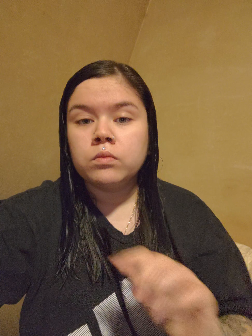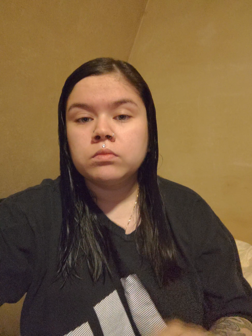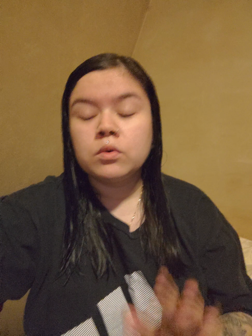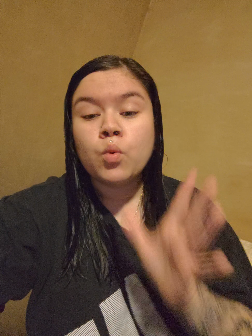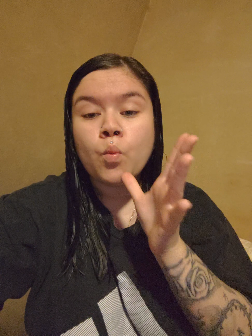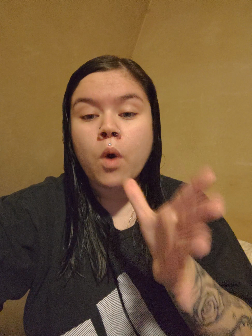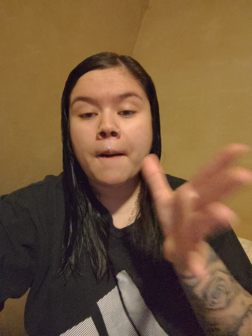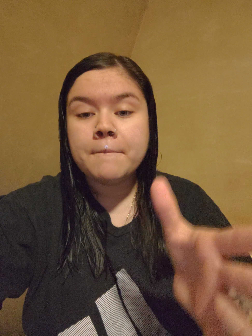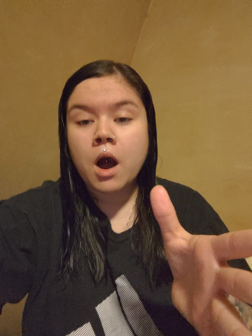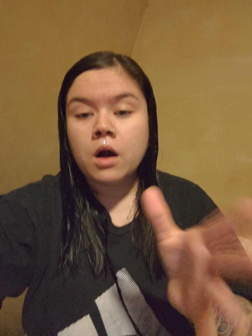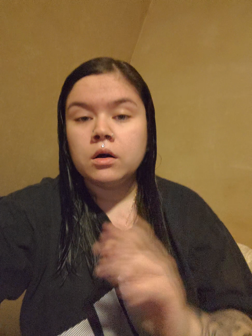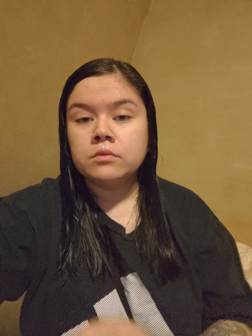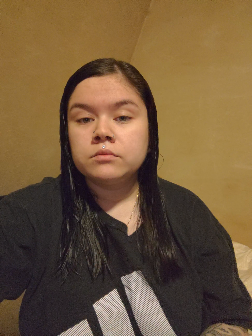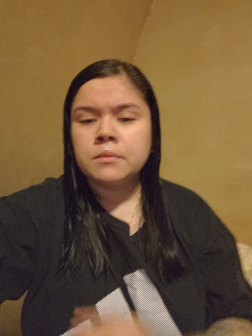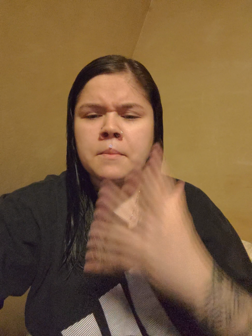grandma